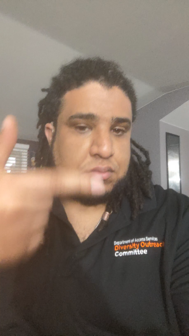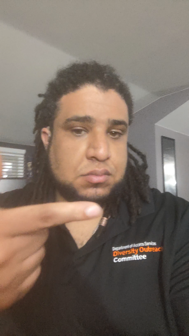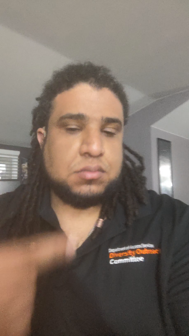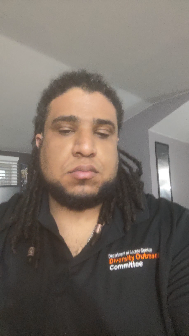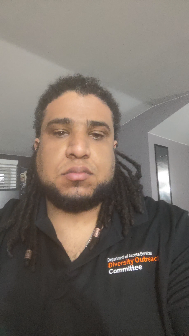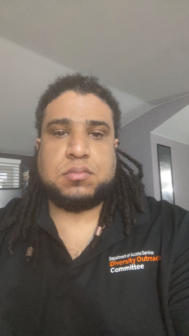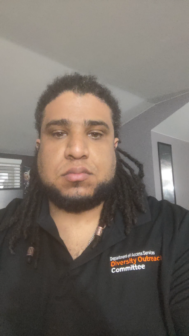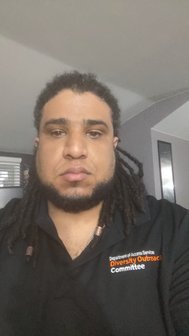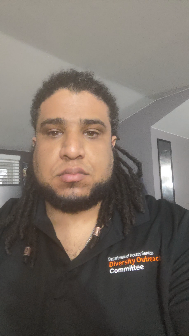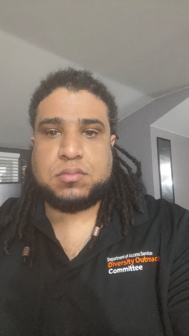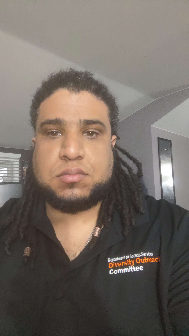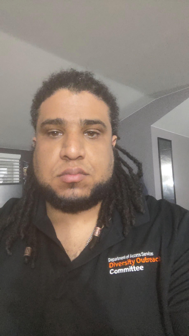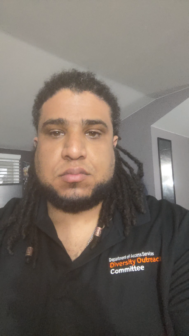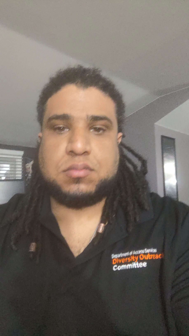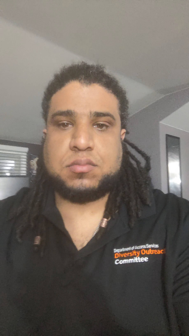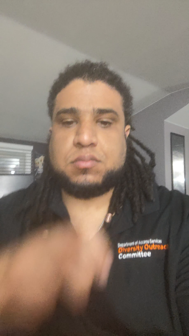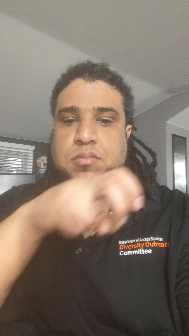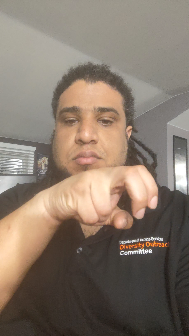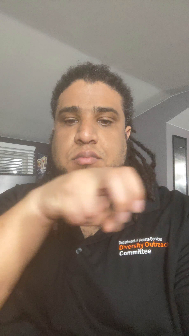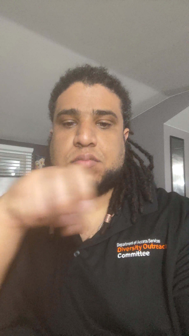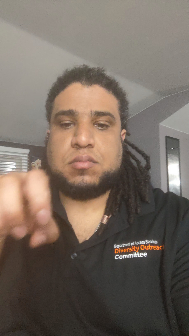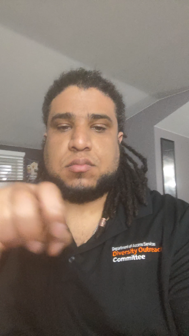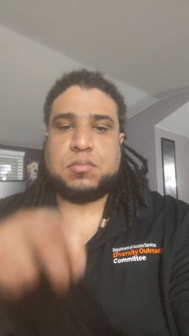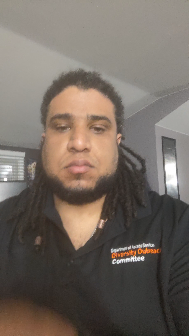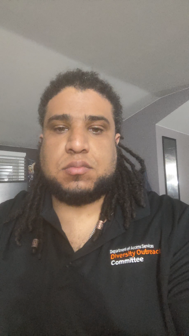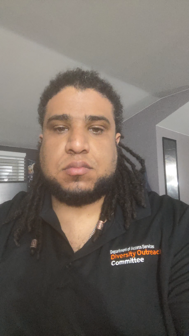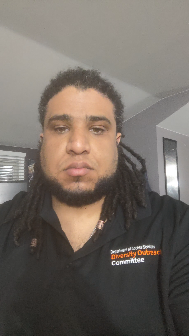porch